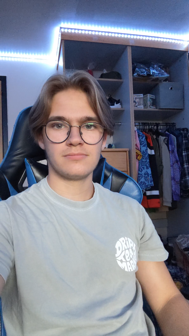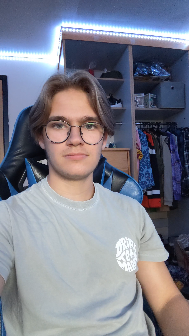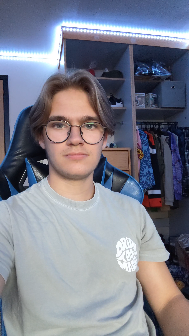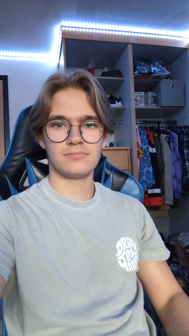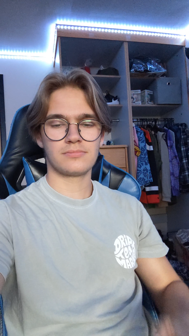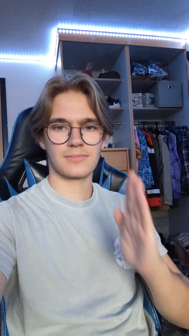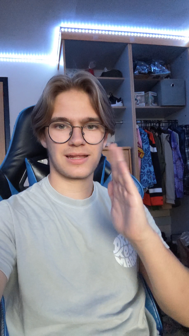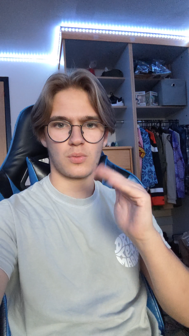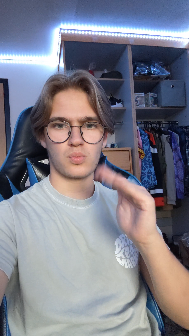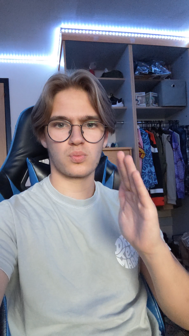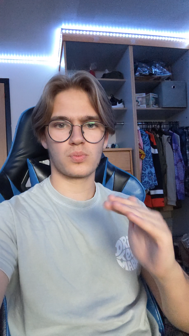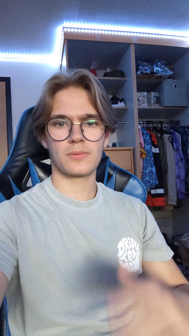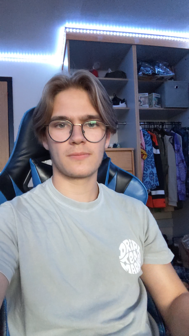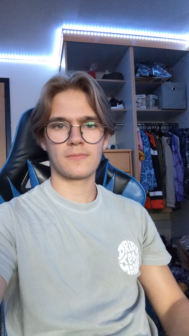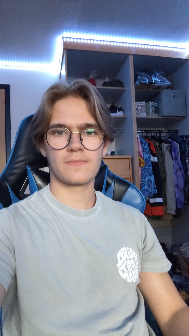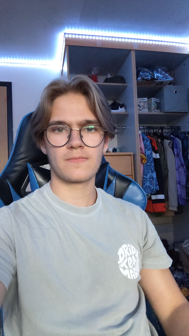downtown